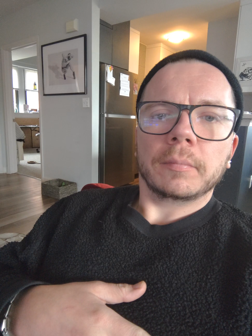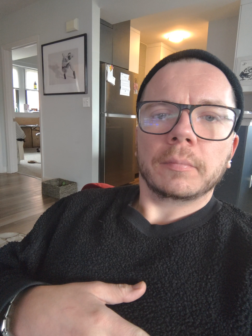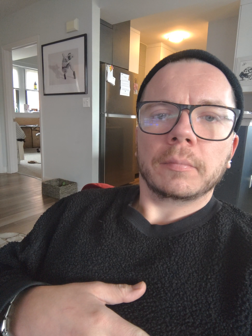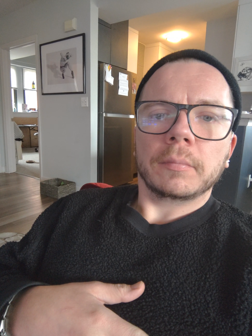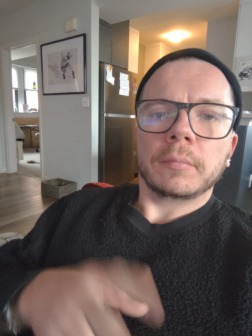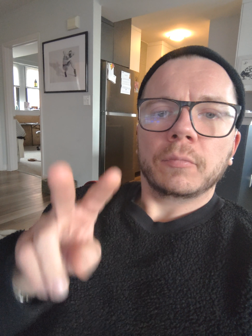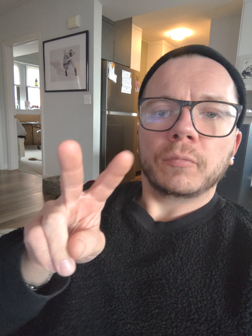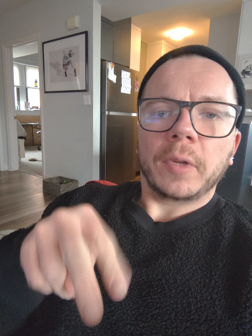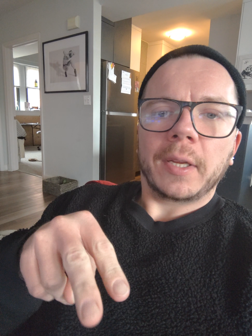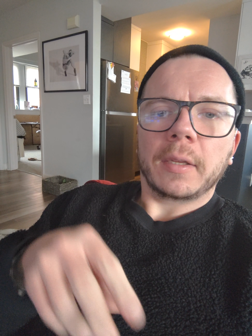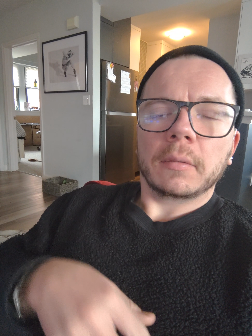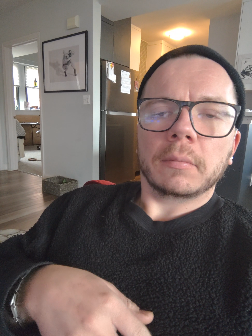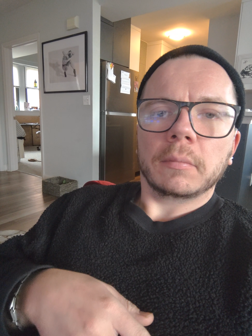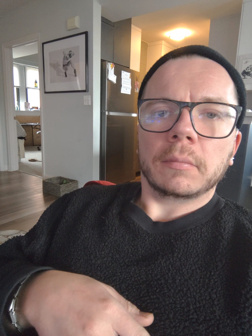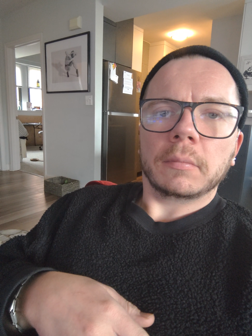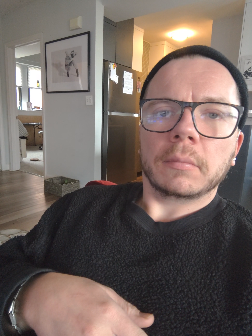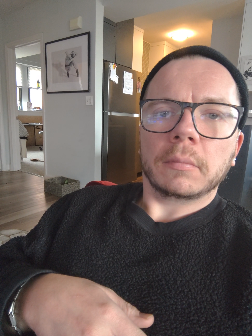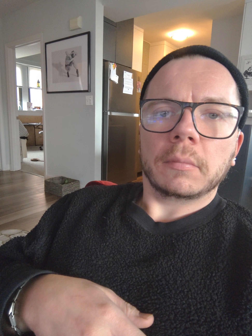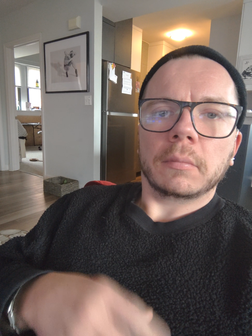read